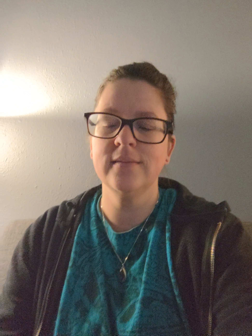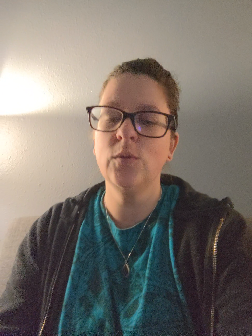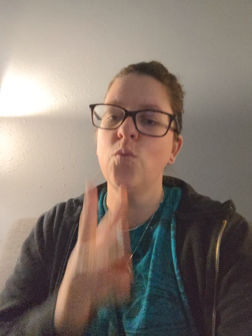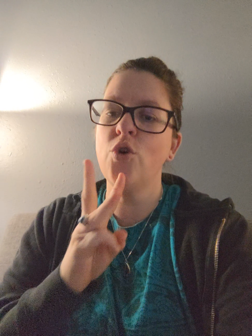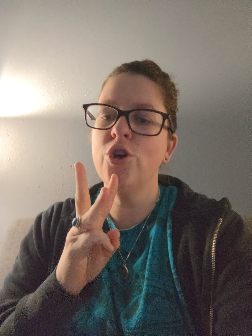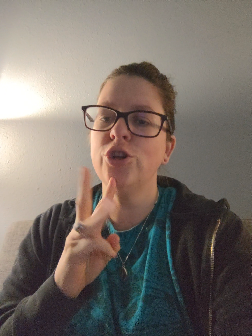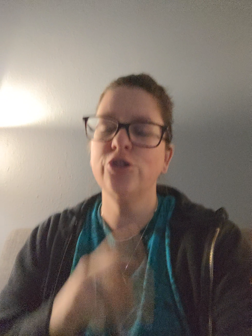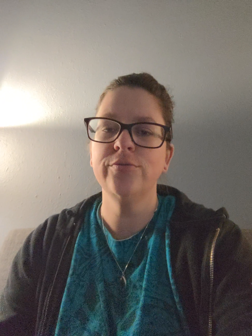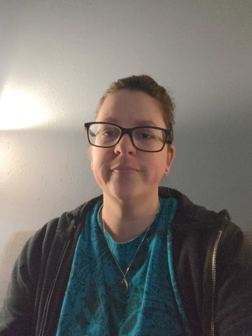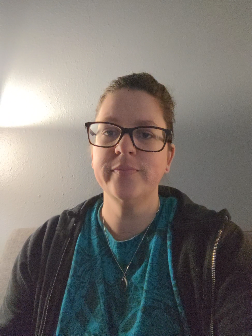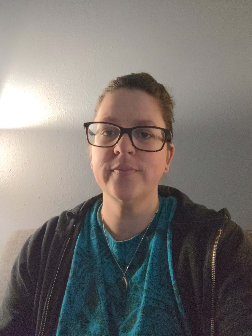water